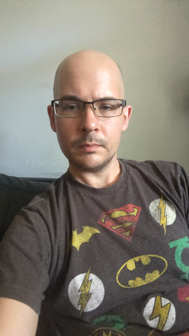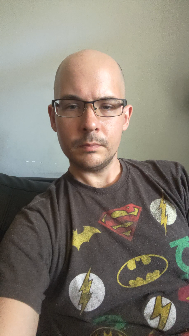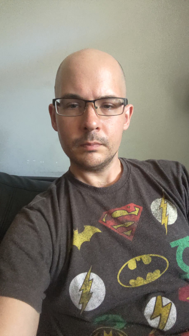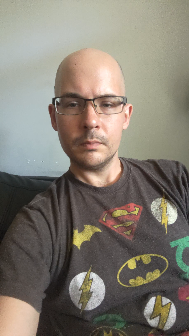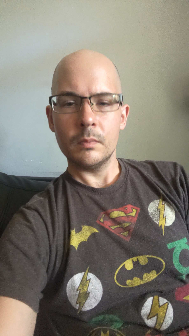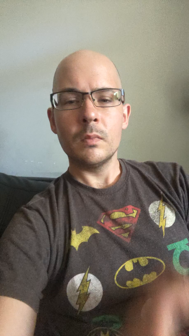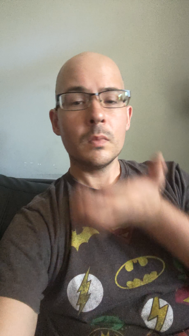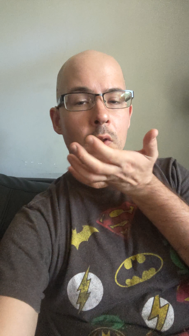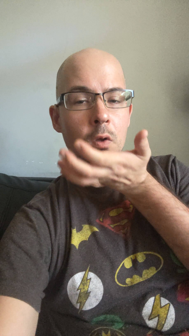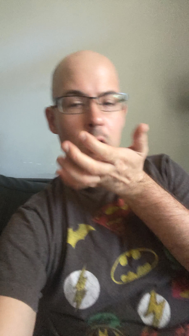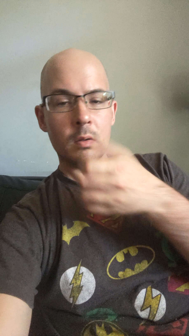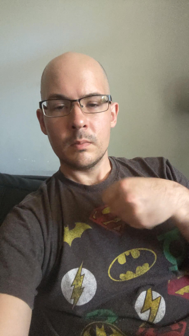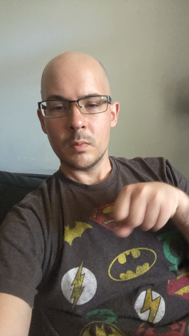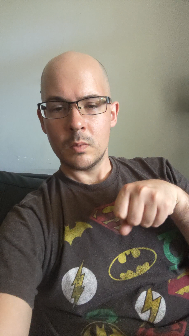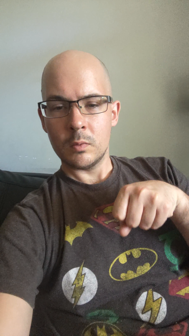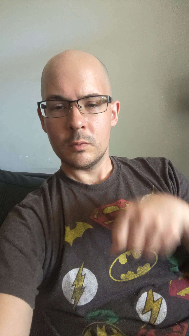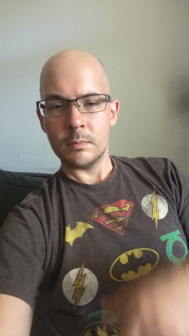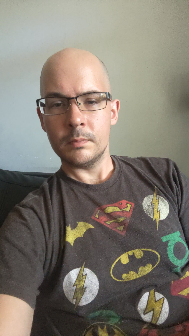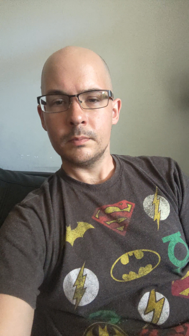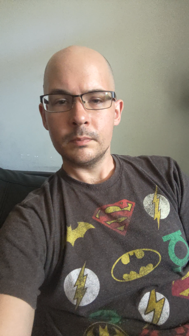lawn mower